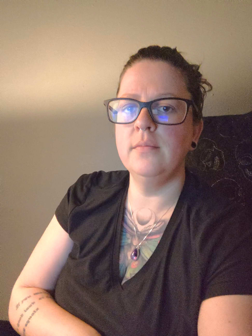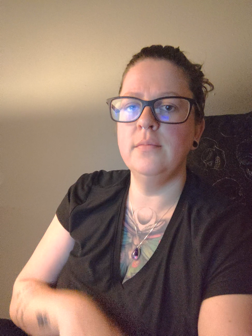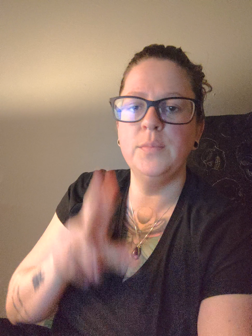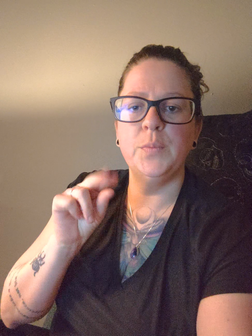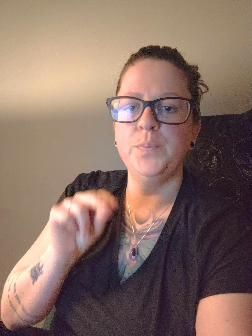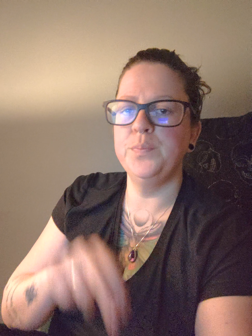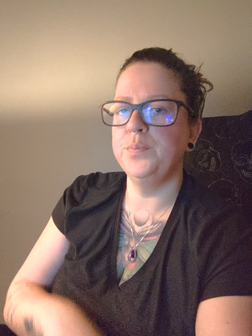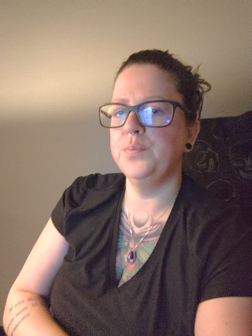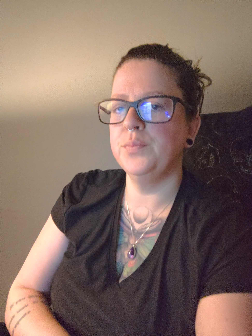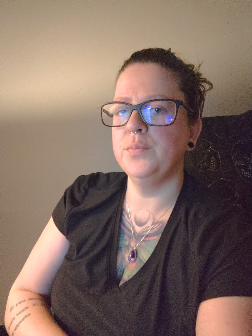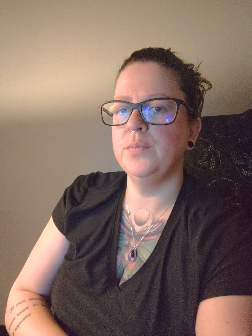flower